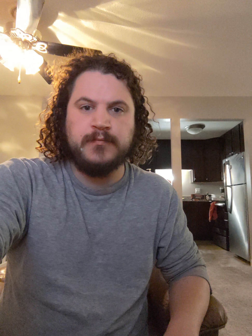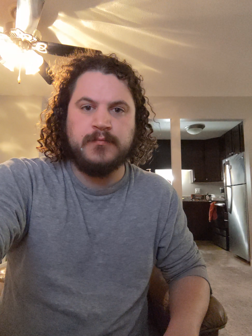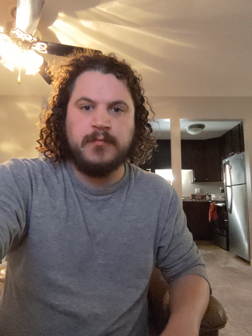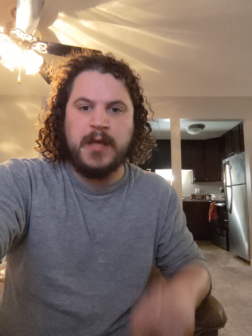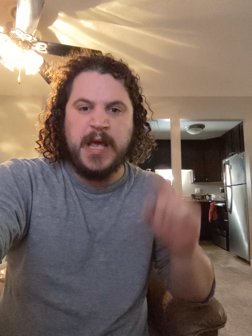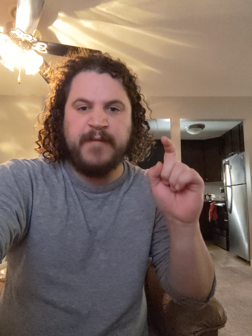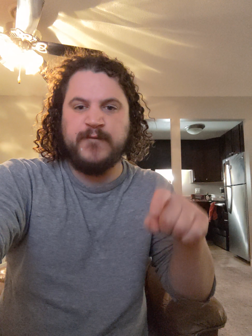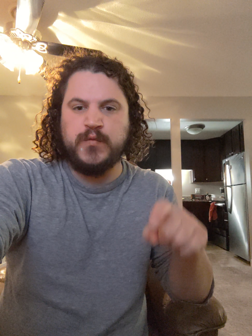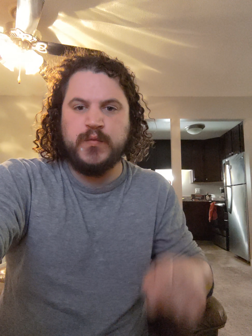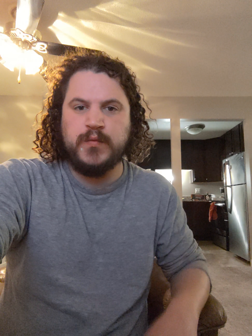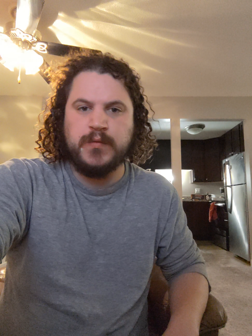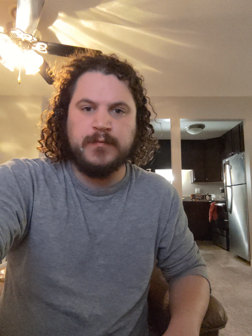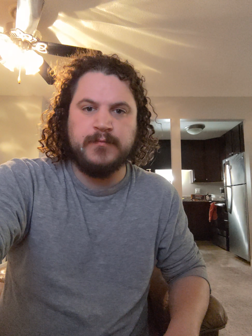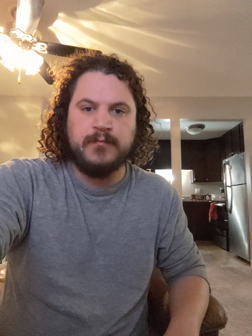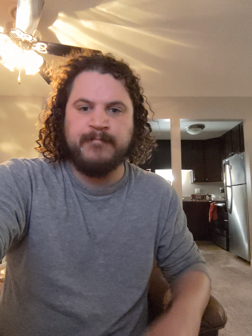have to